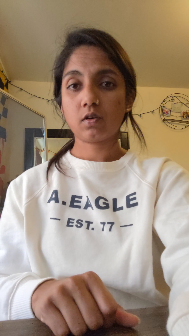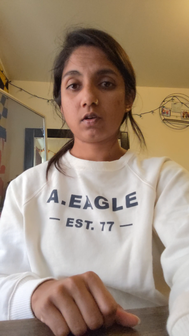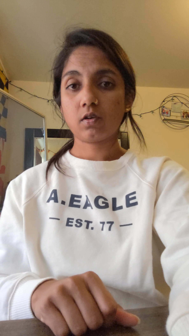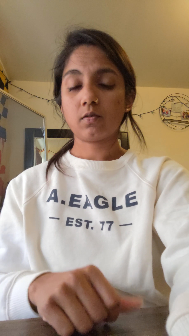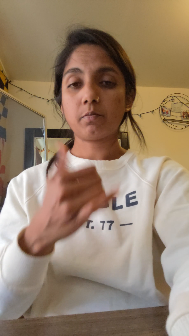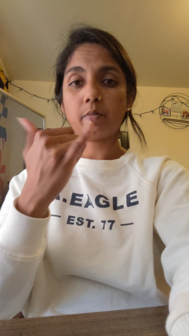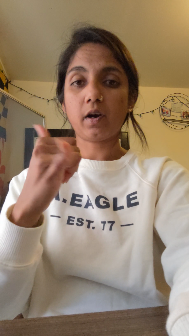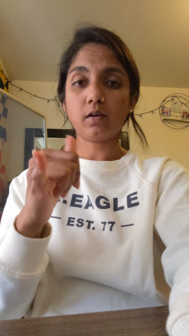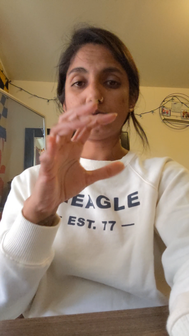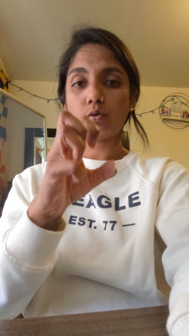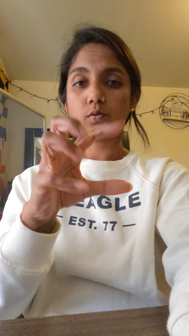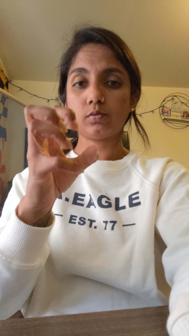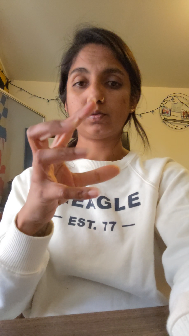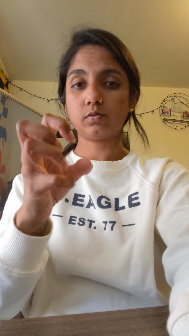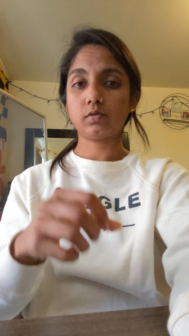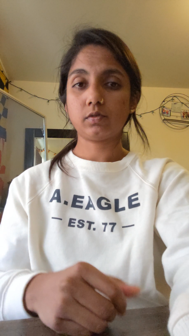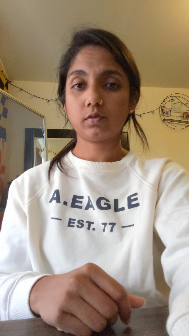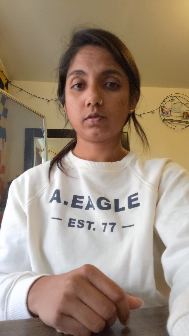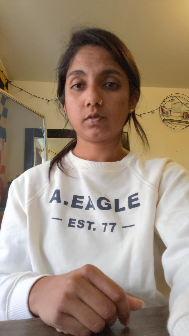play dough